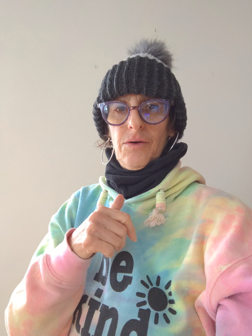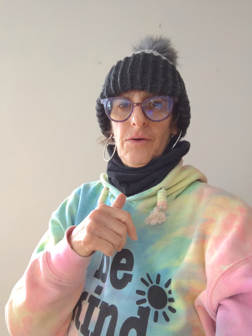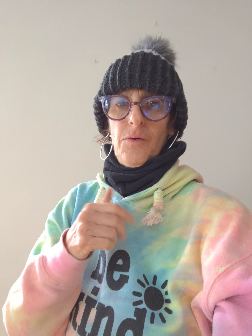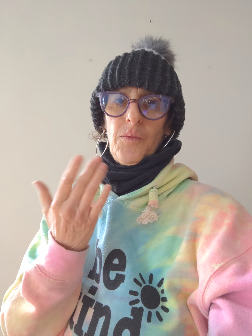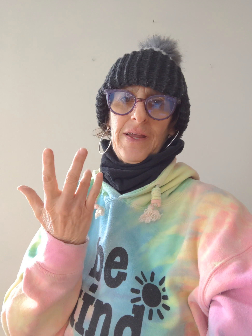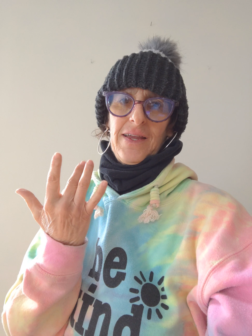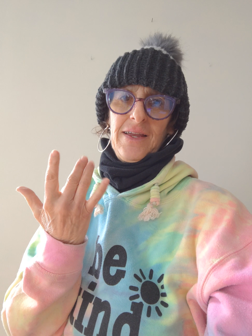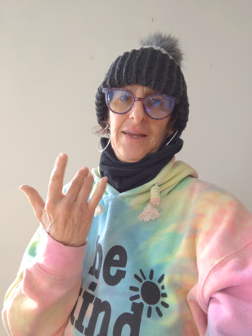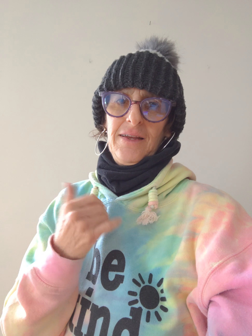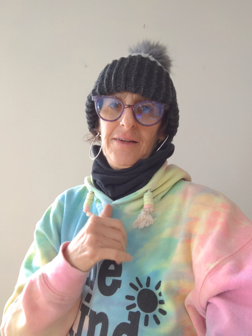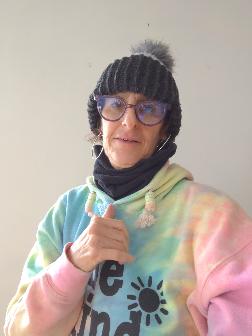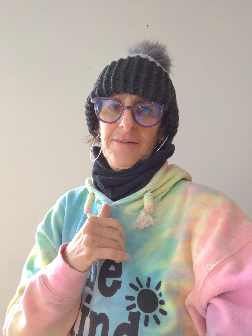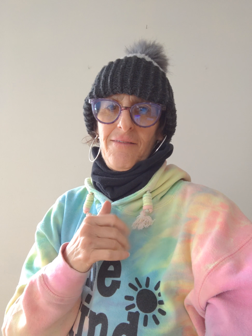wait